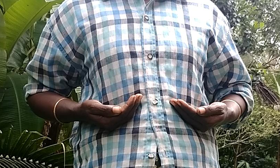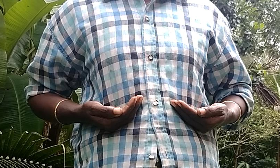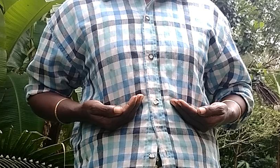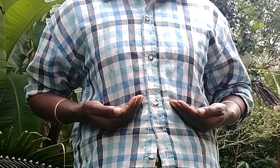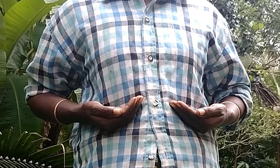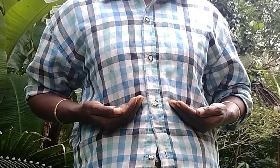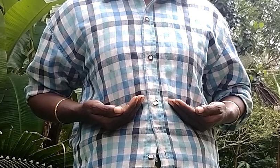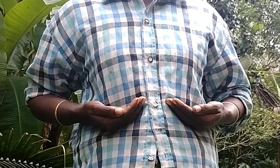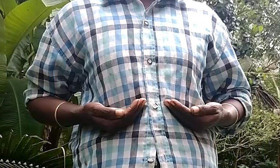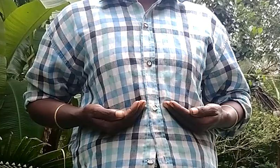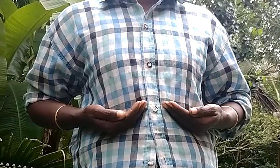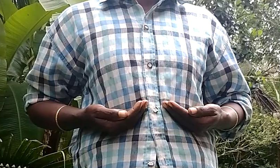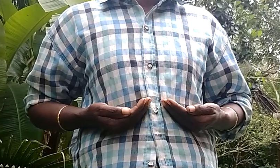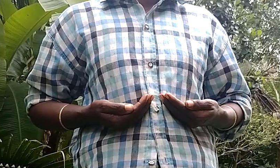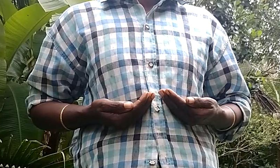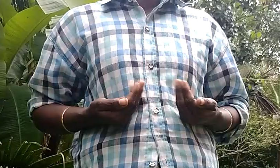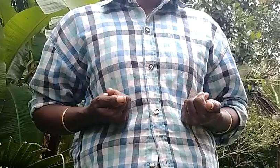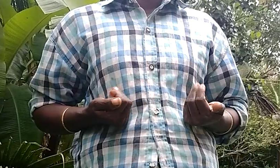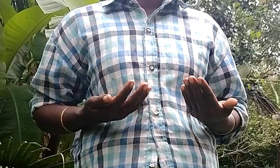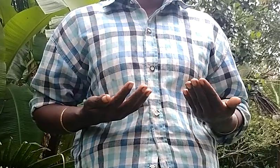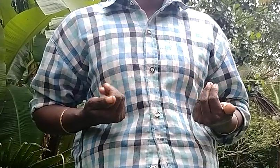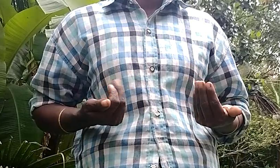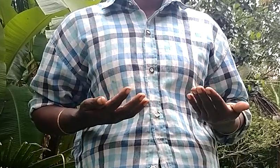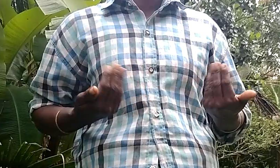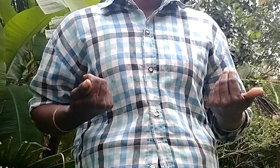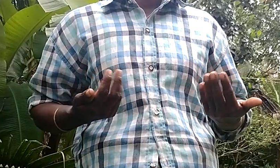Monkey